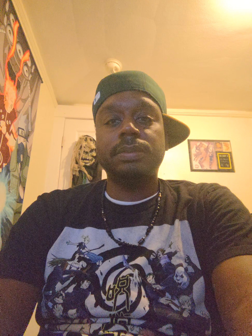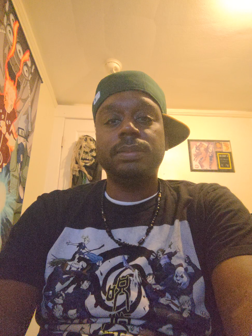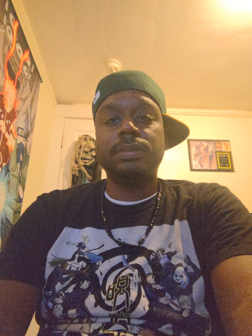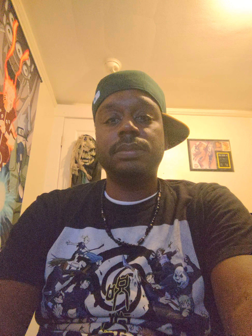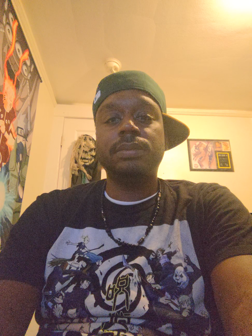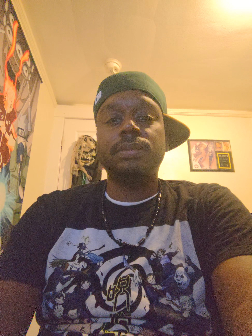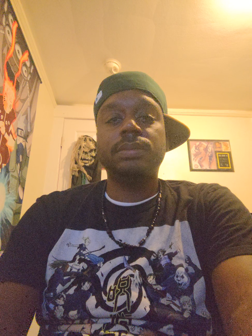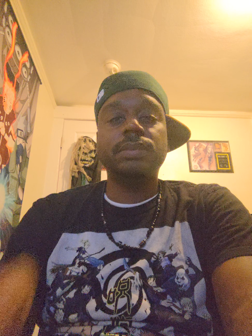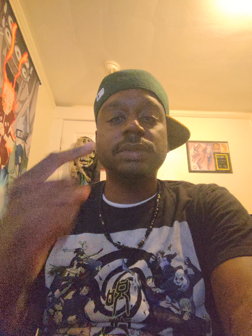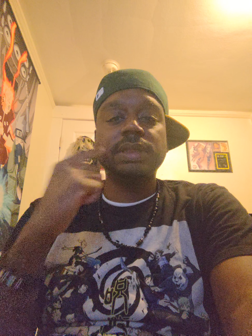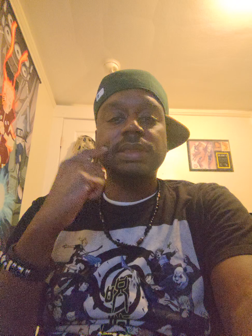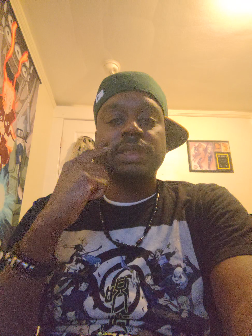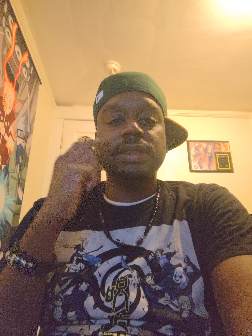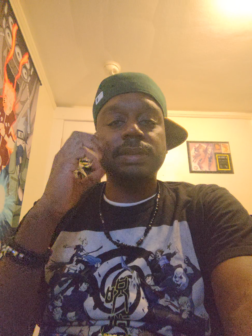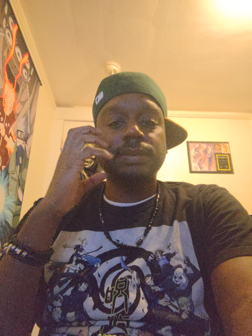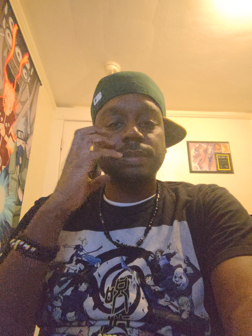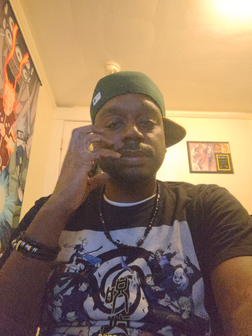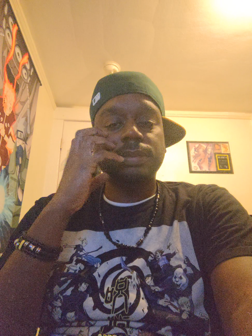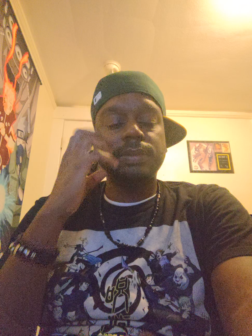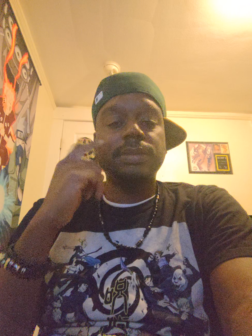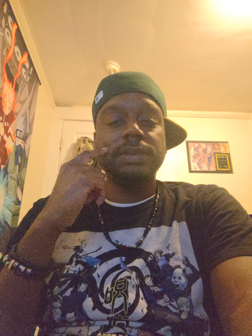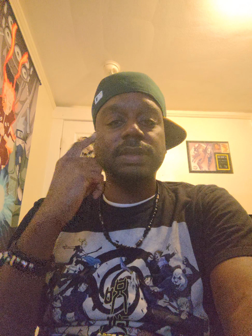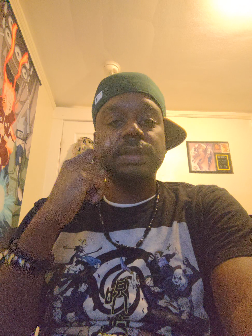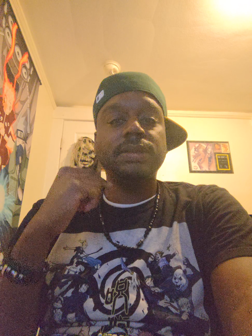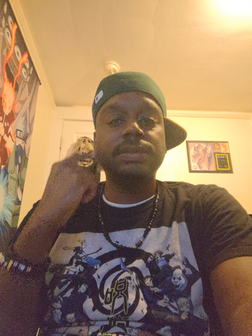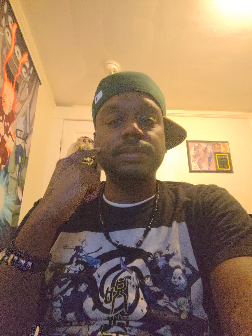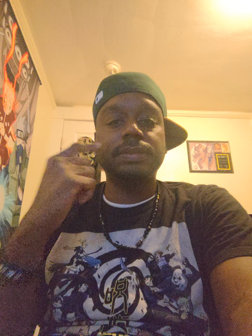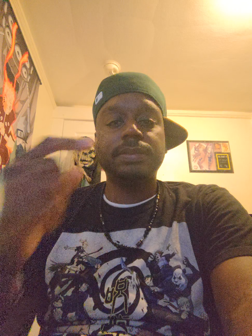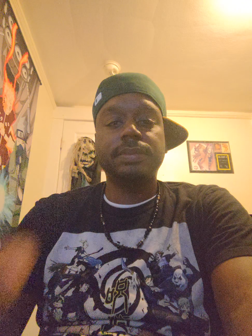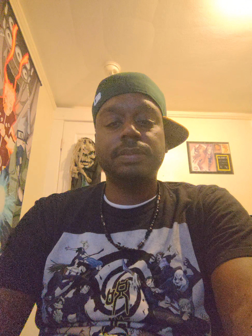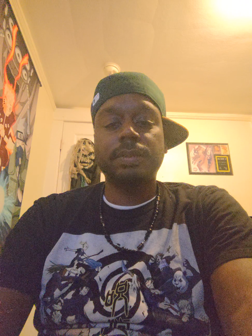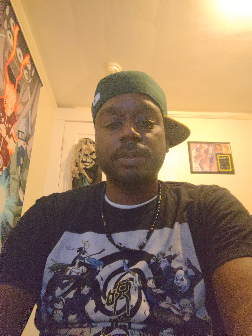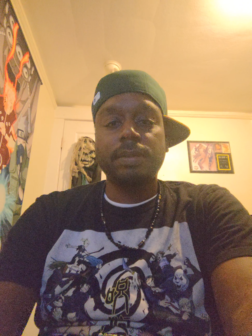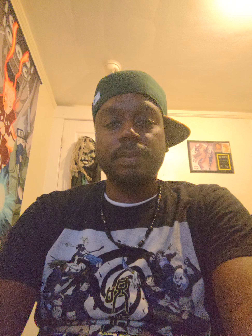cheek